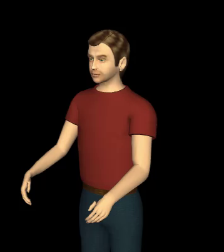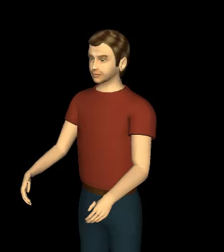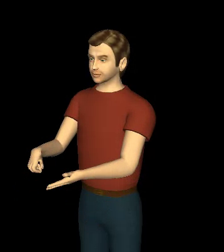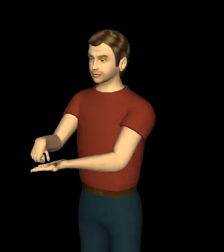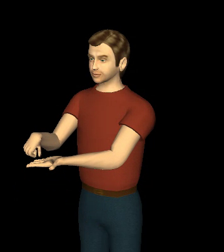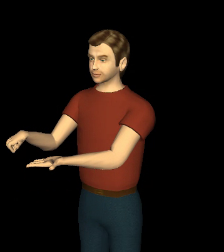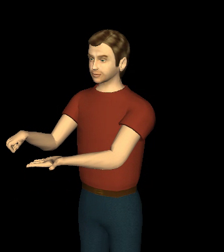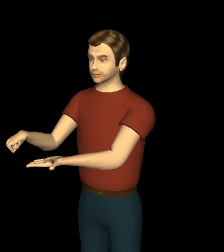يدفع